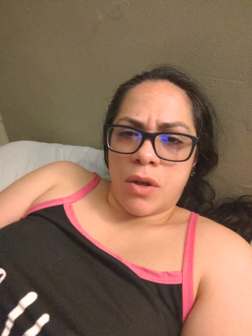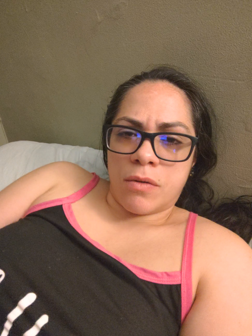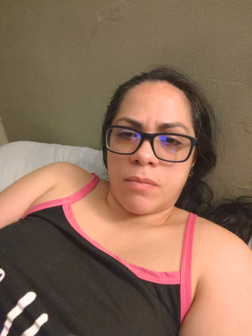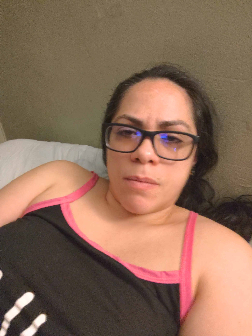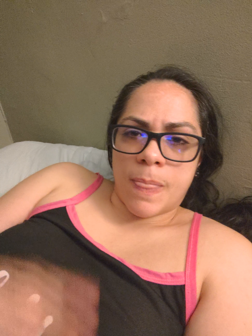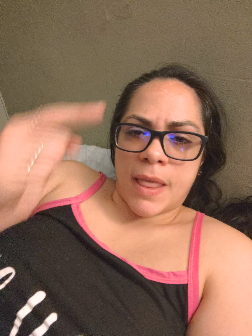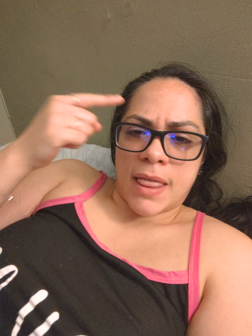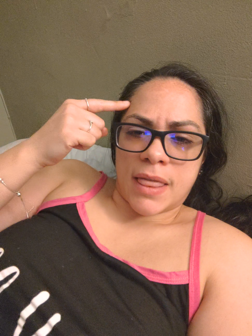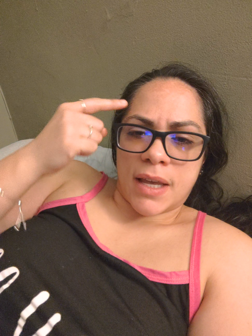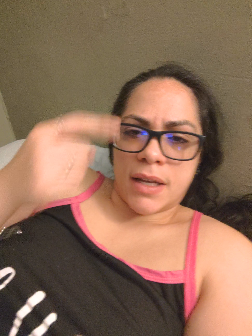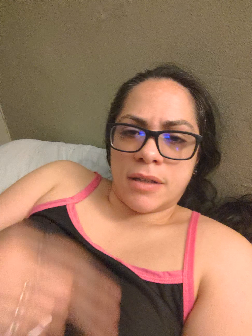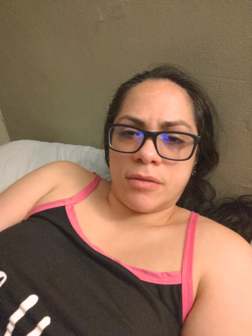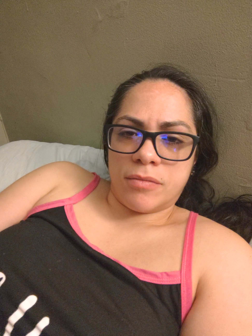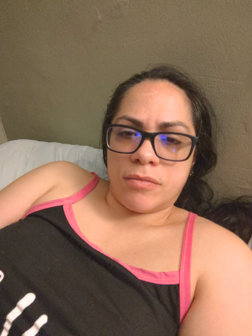think